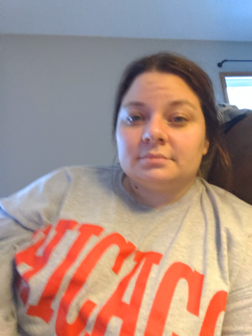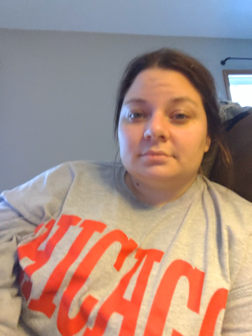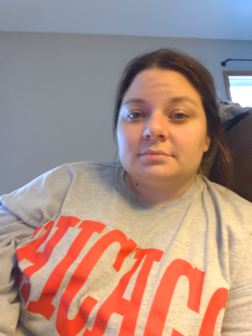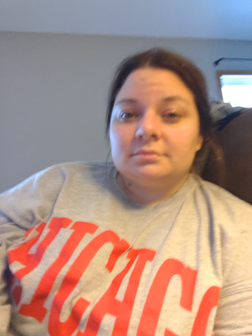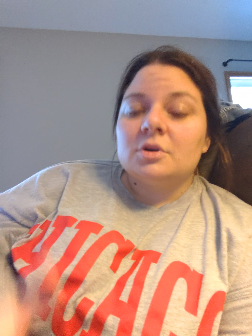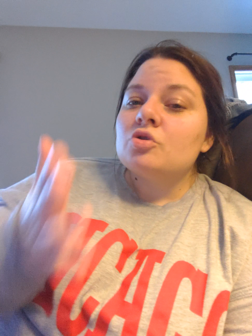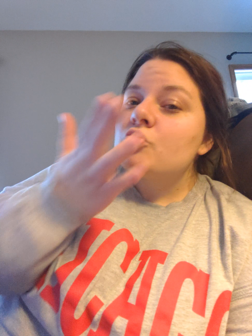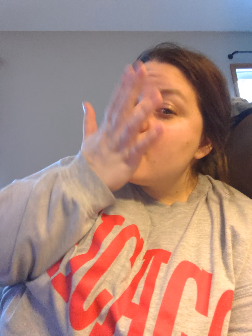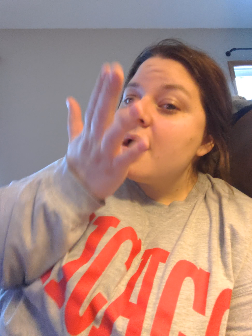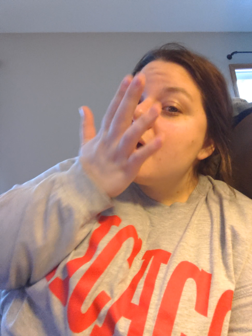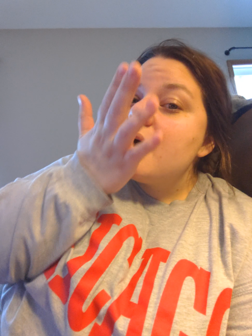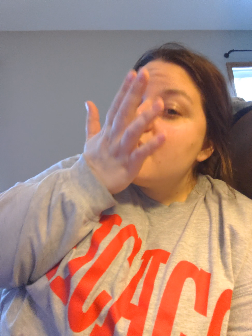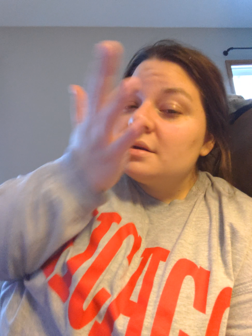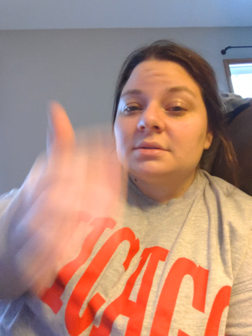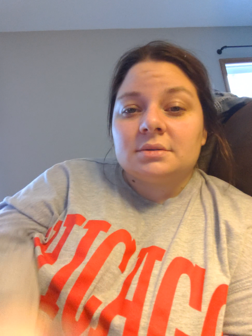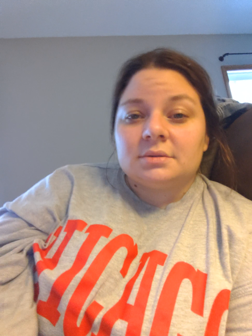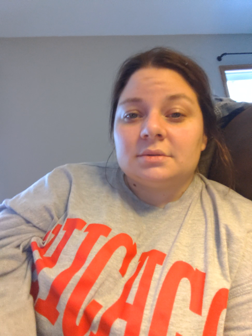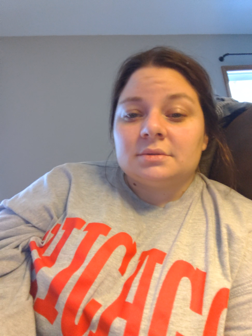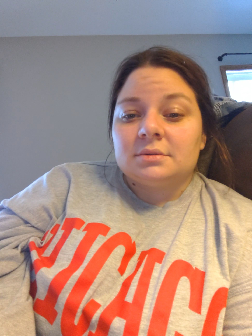grass